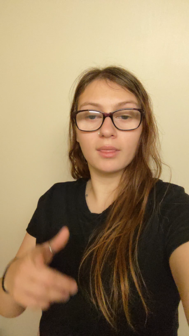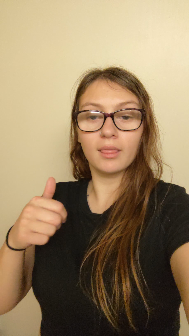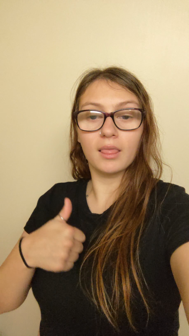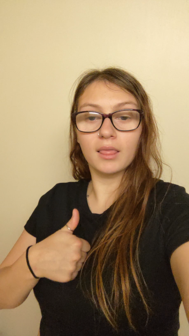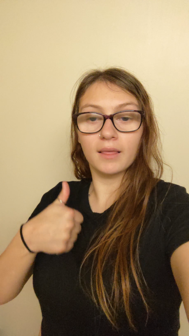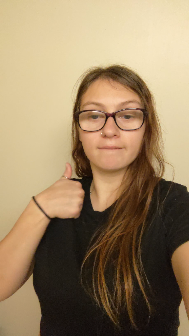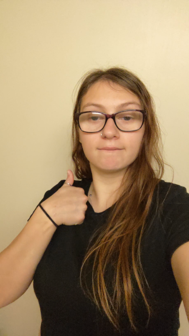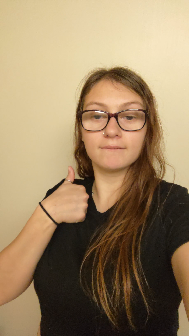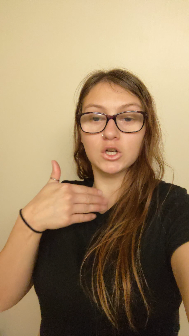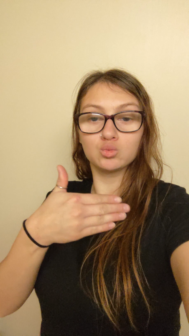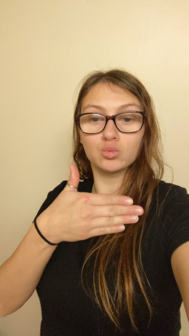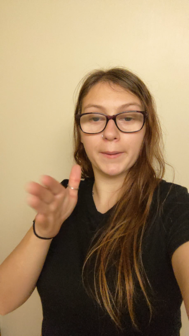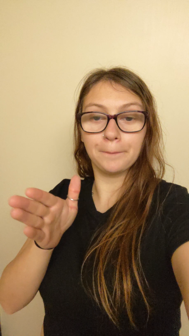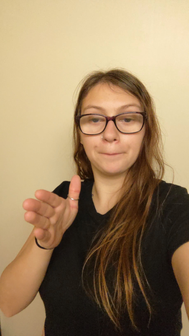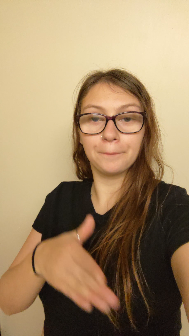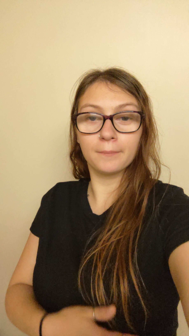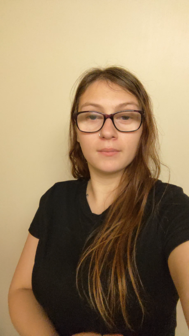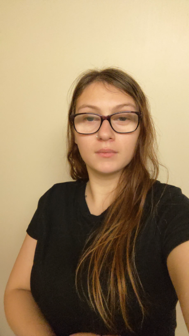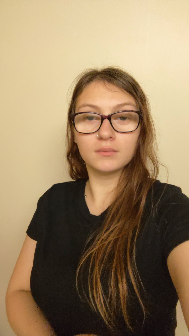living room